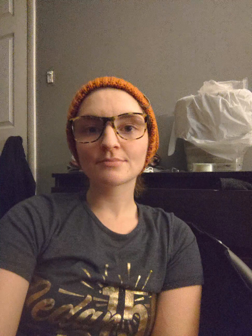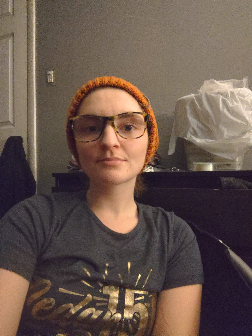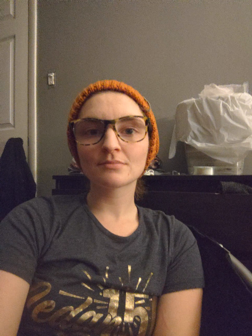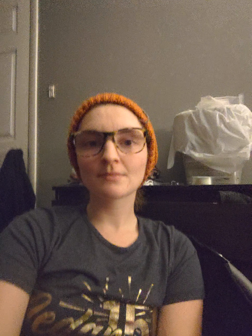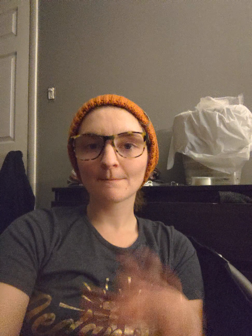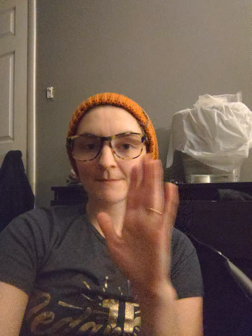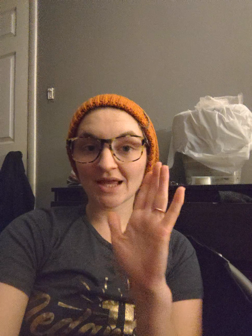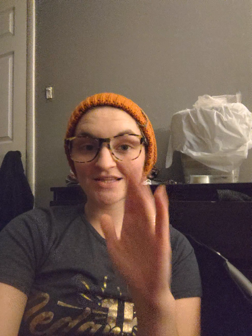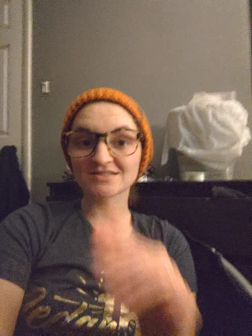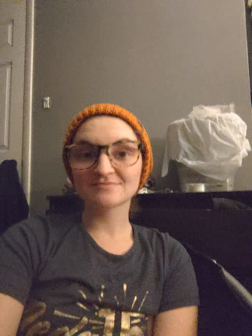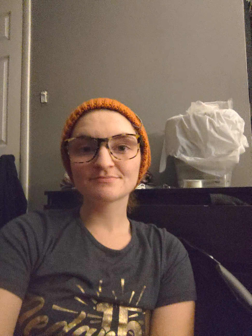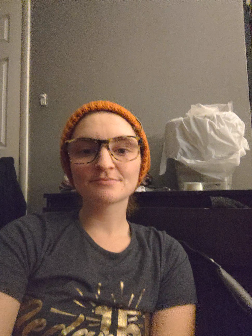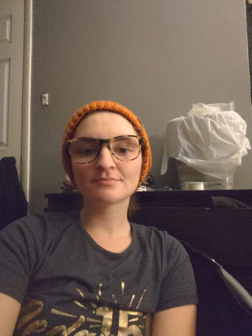bye